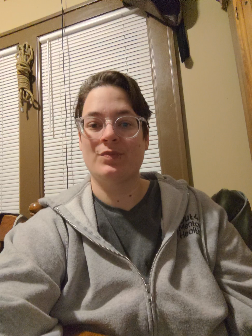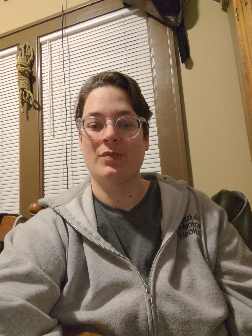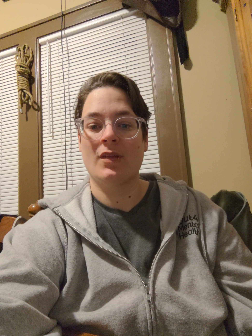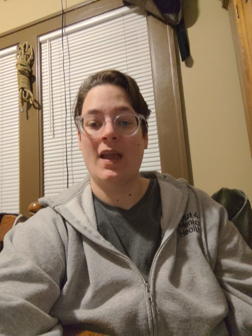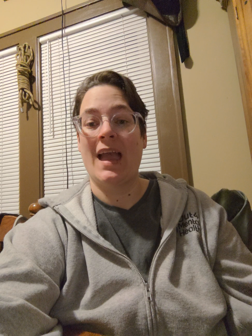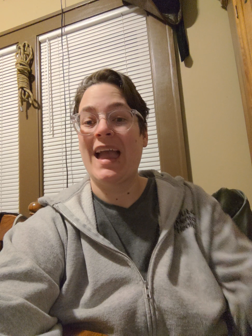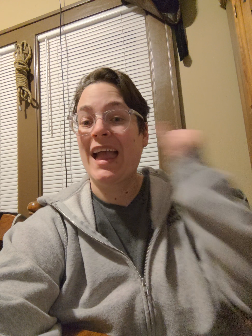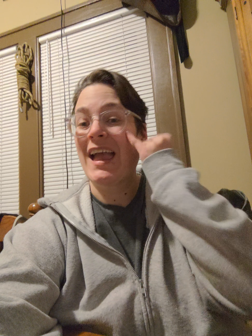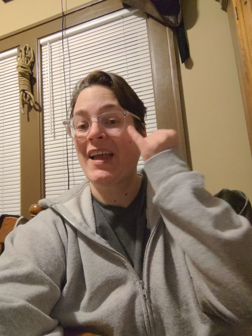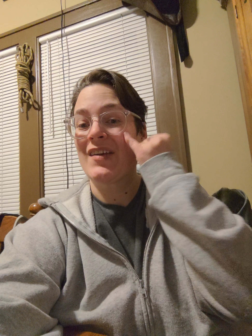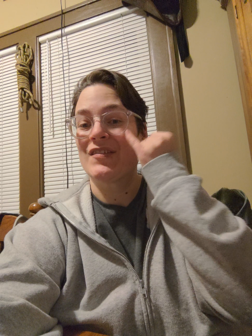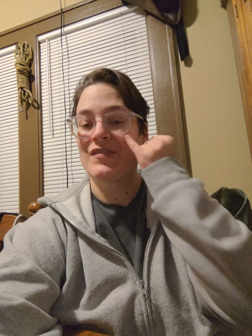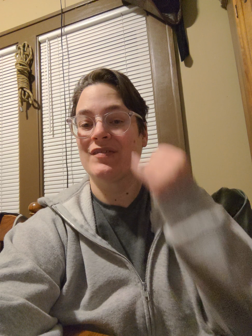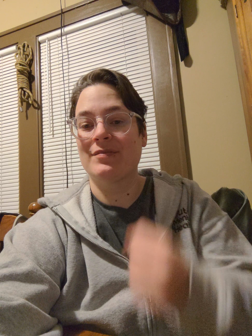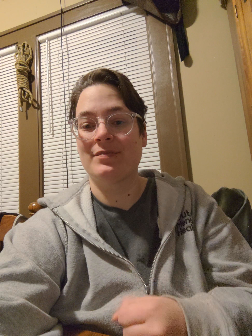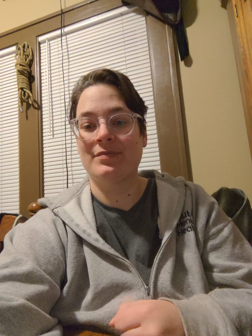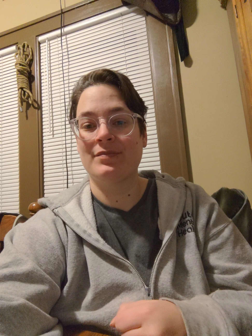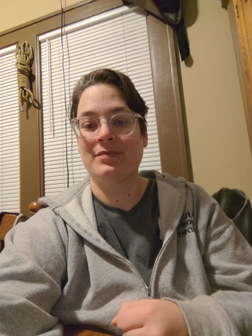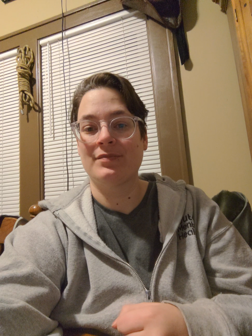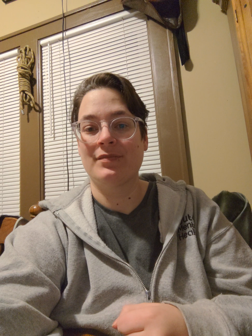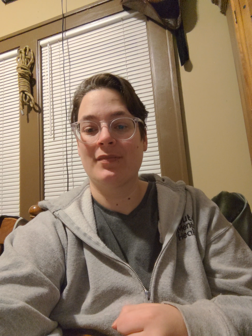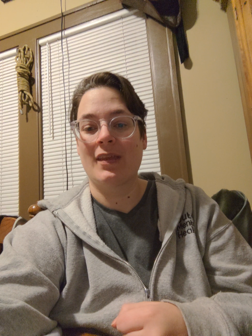if